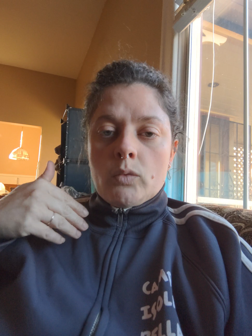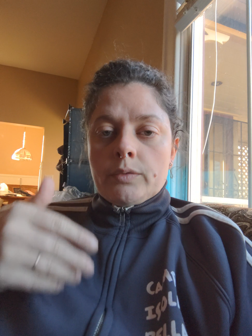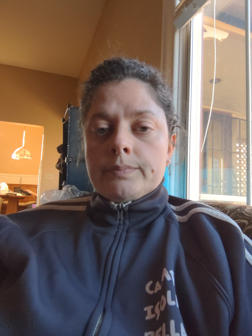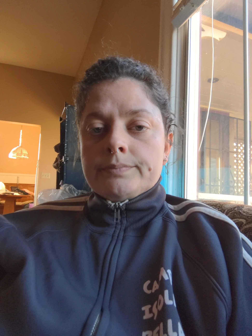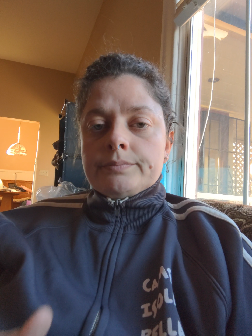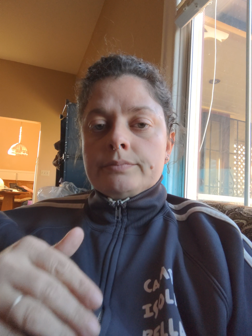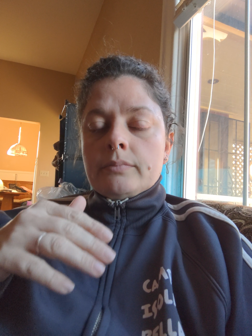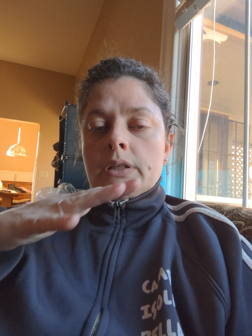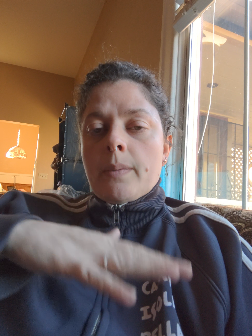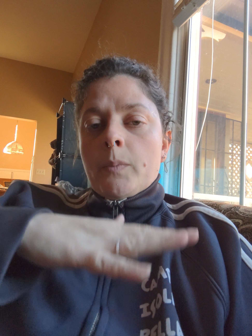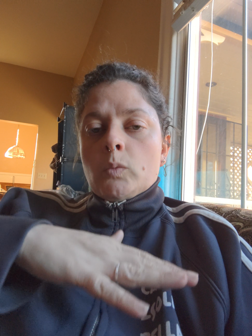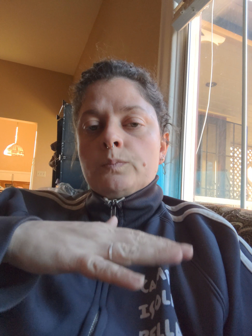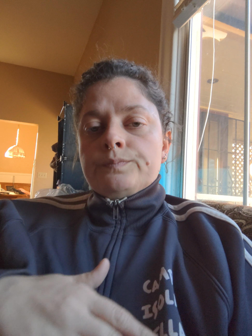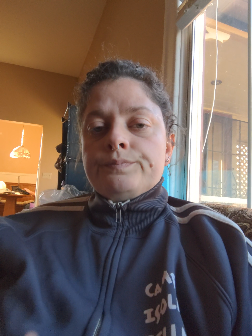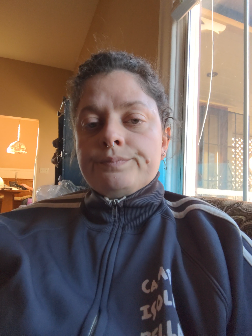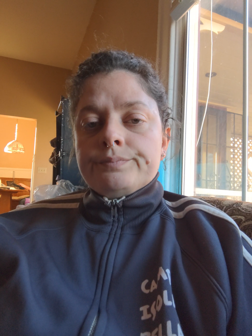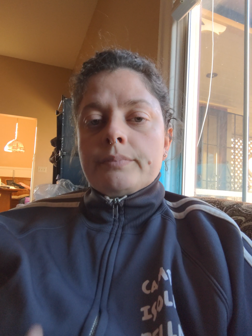table